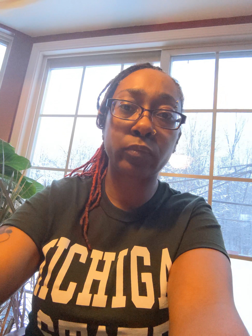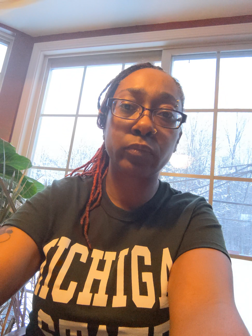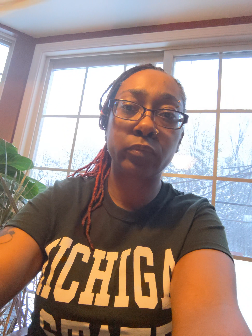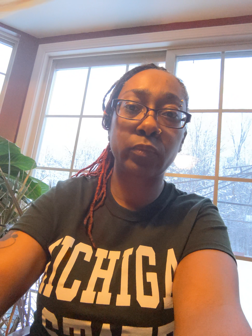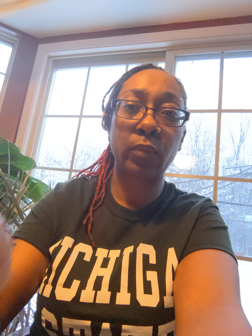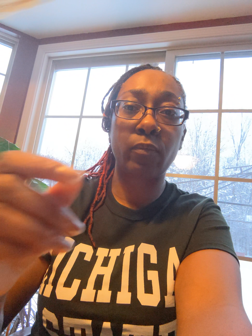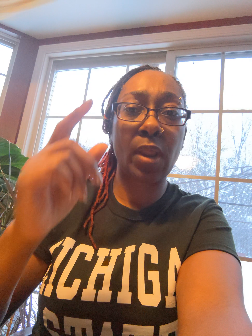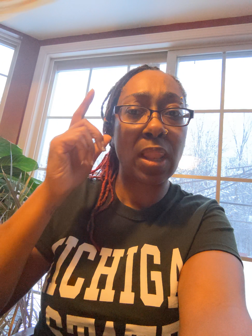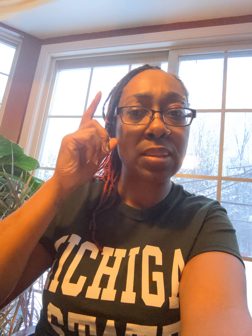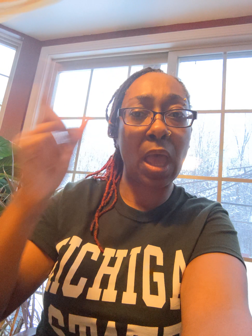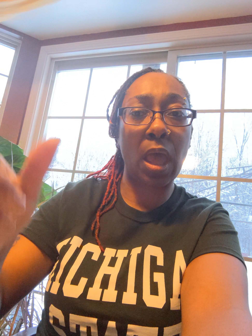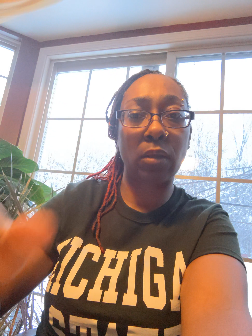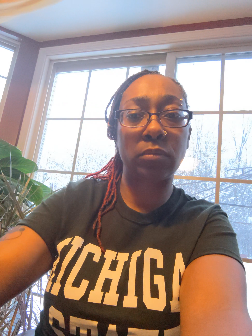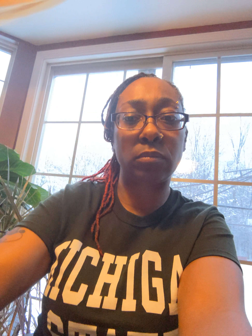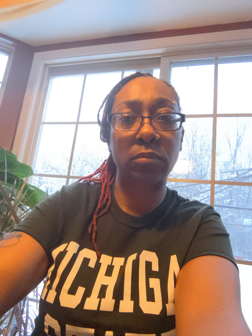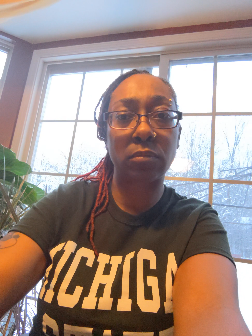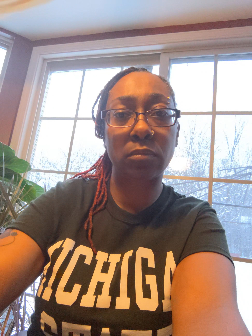loud